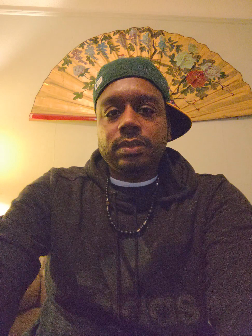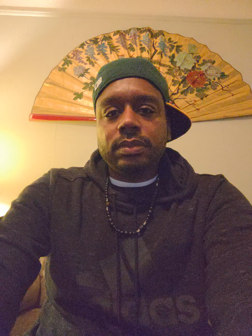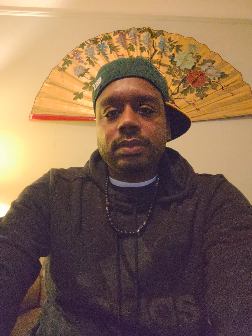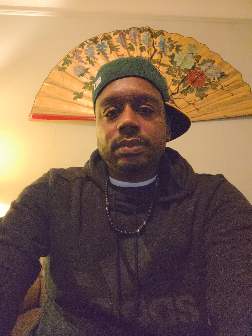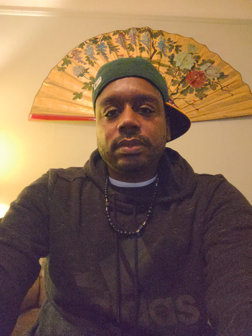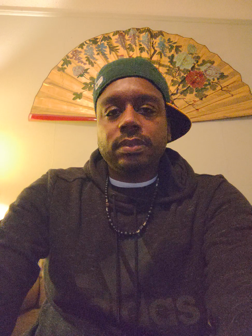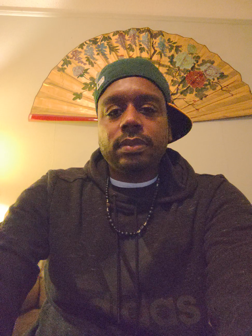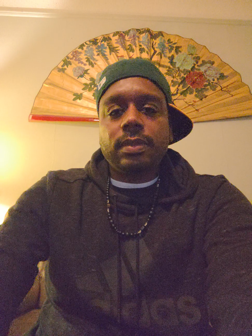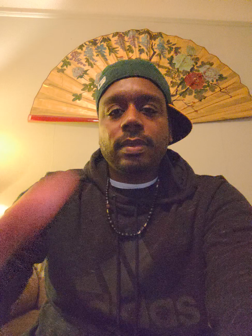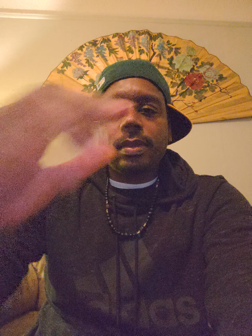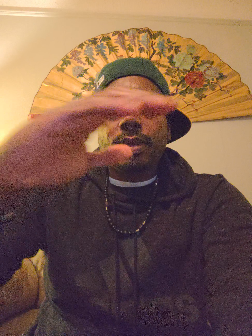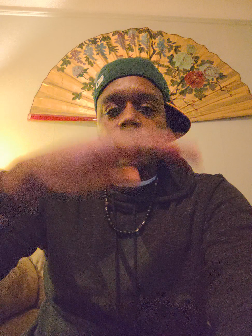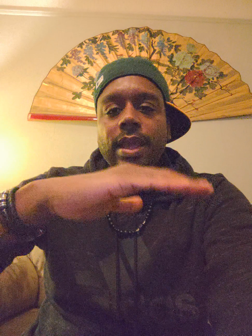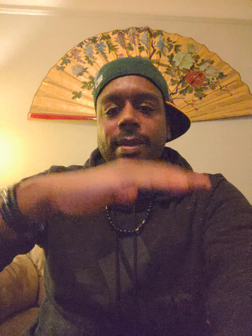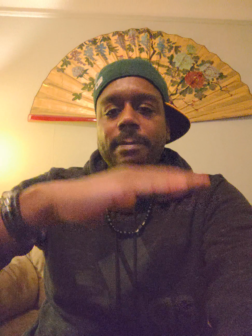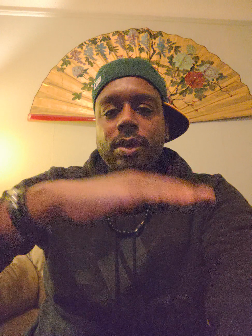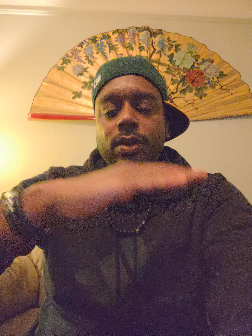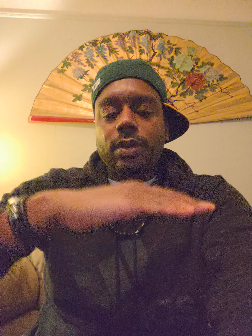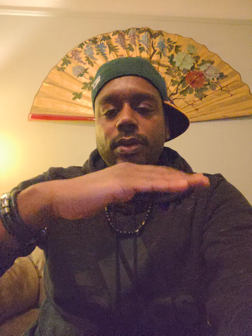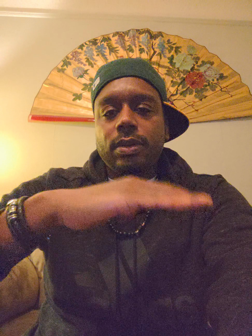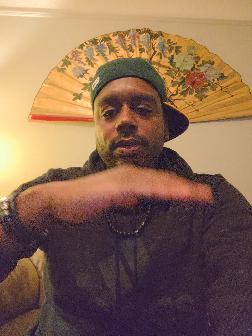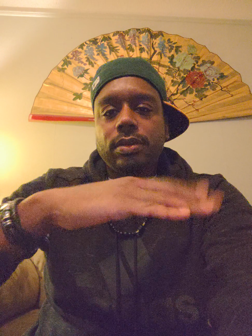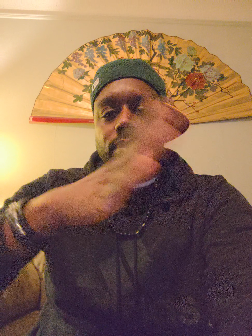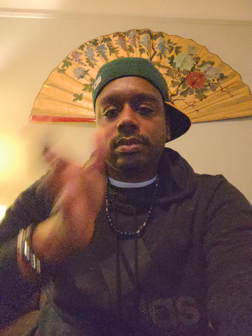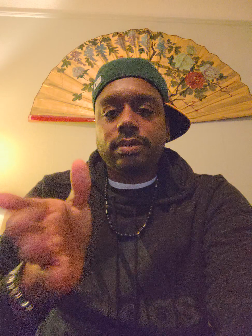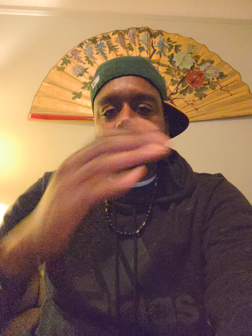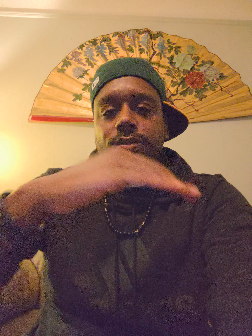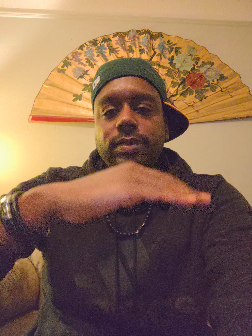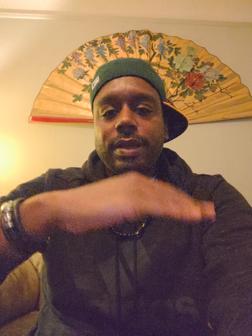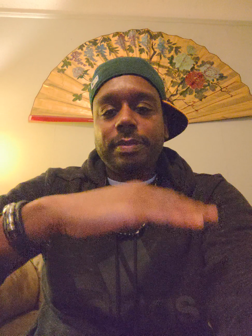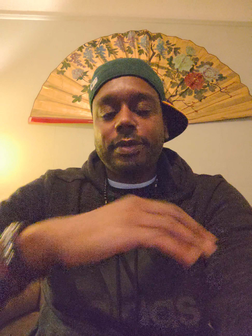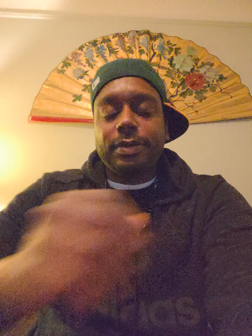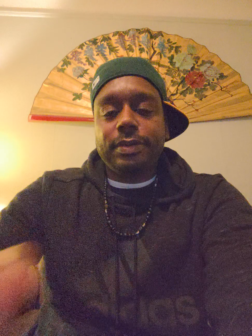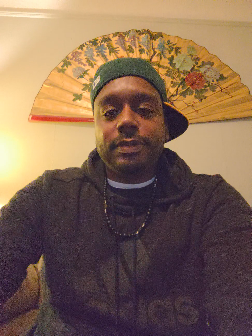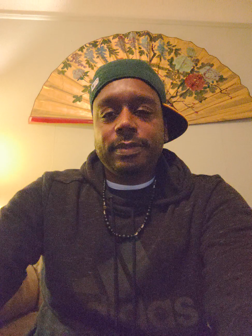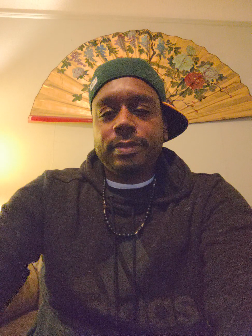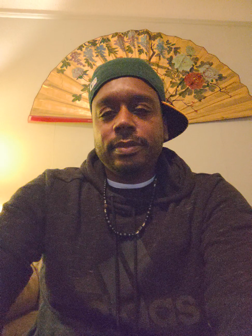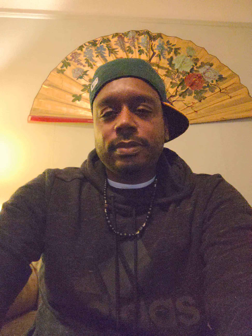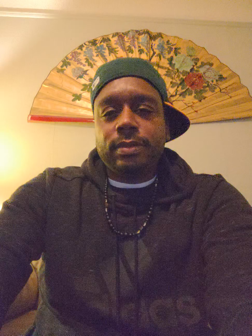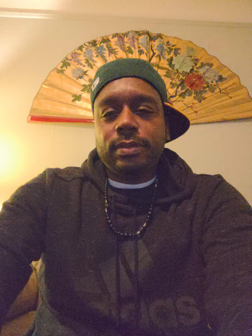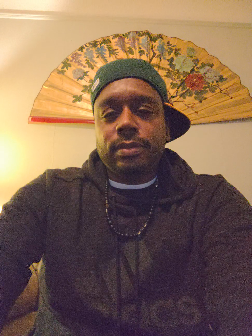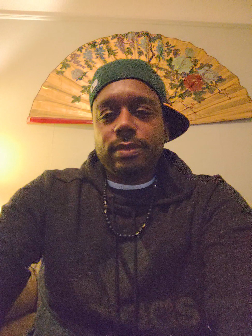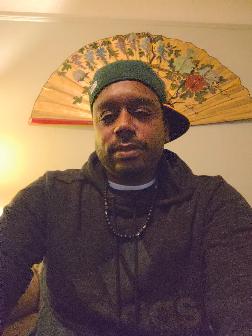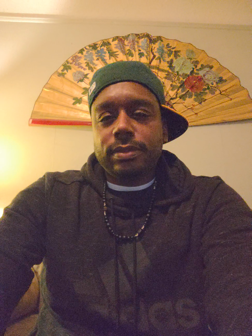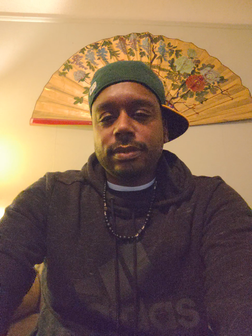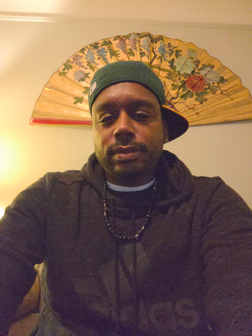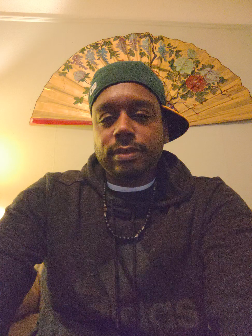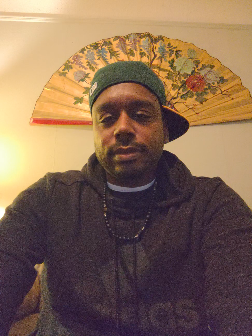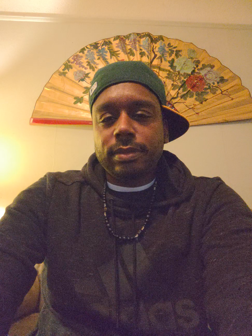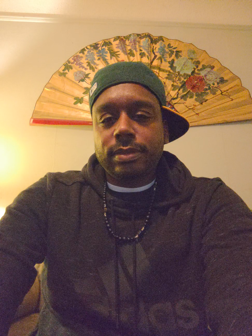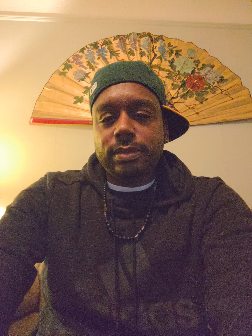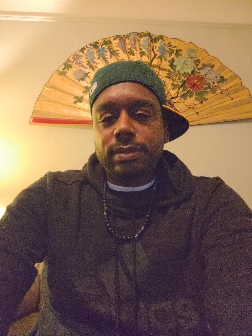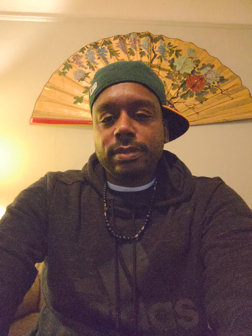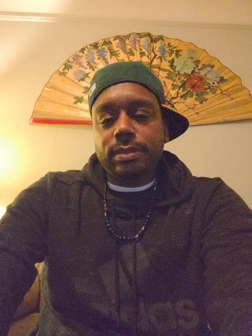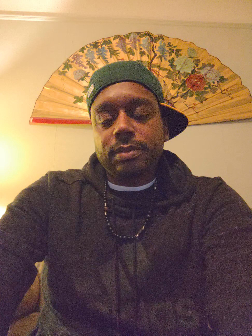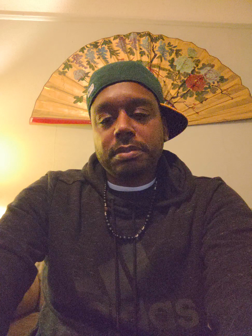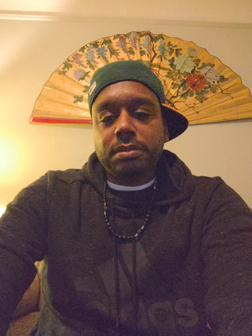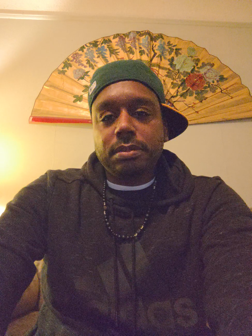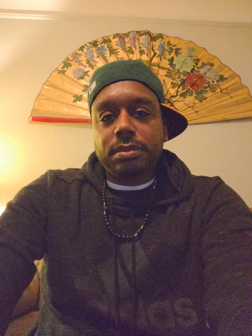table